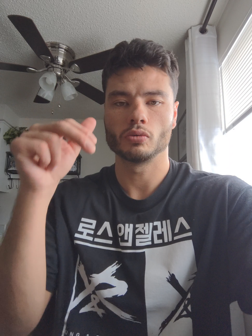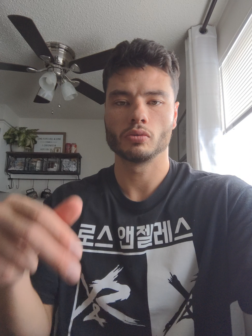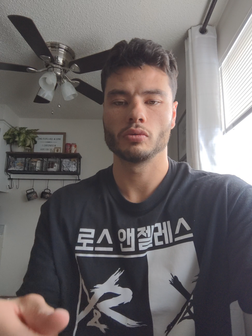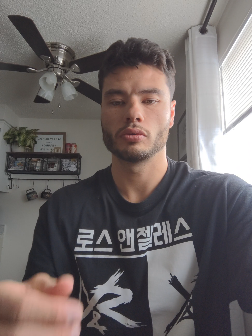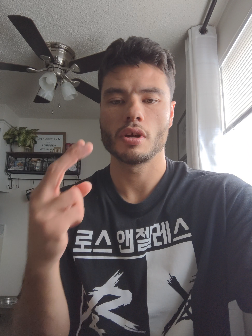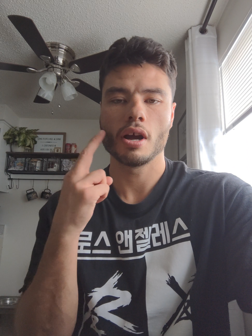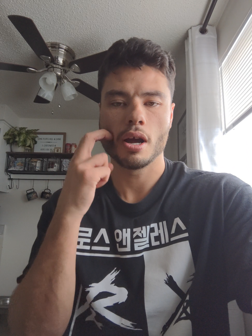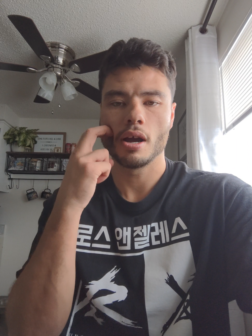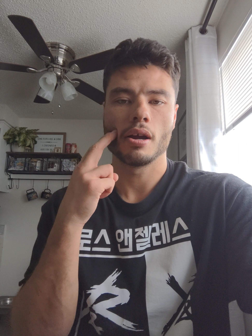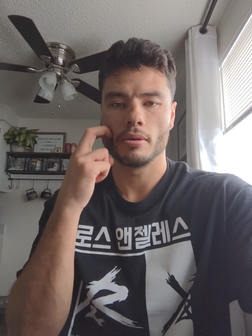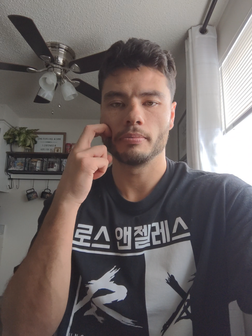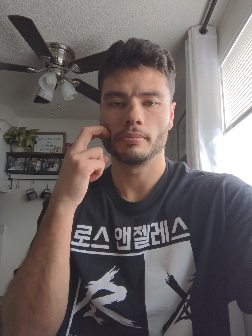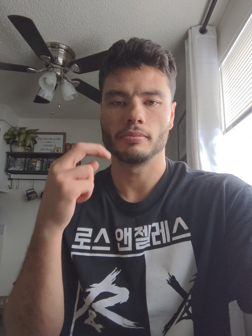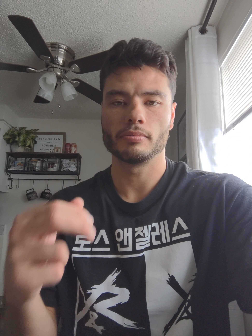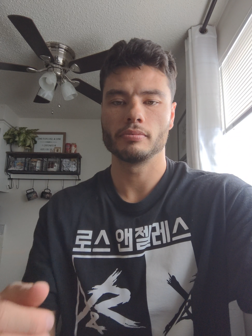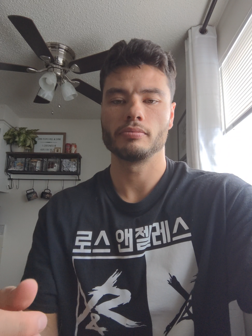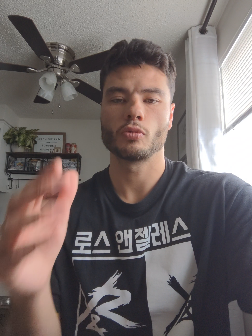gum